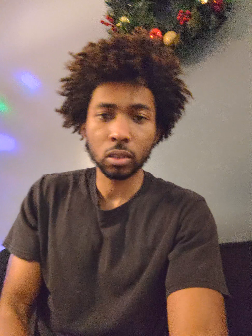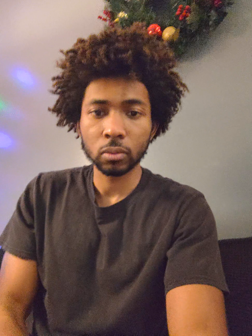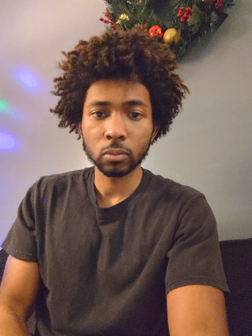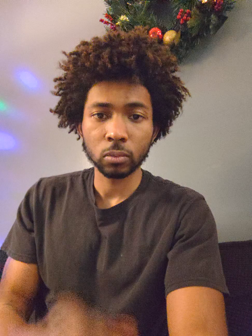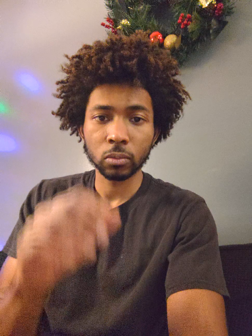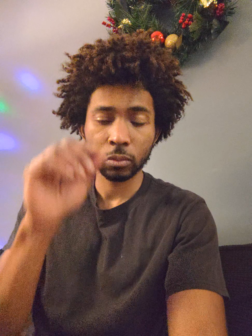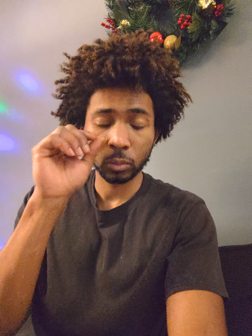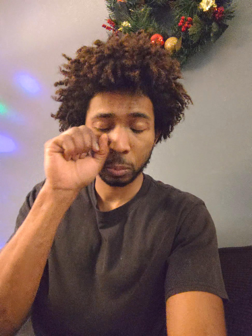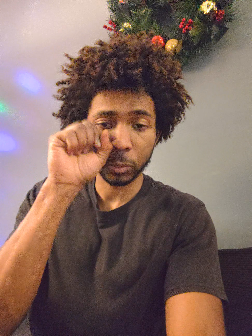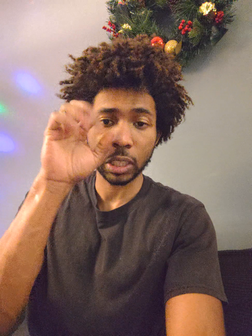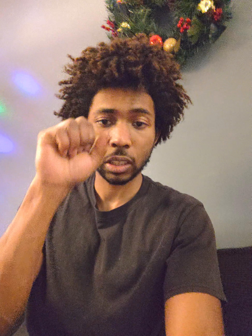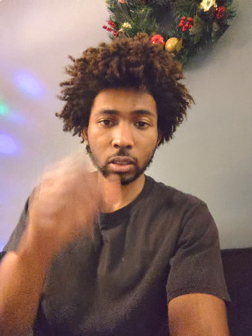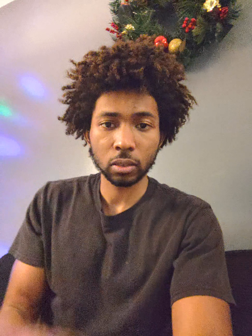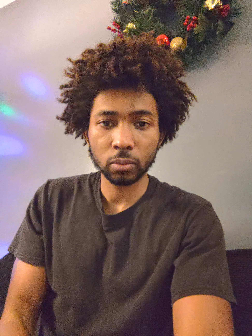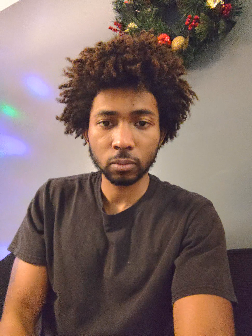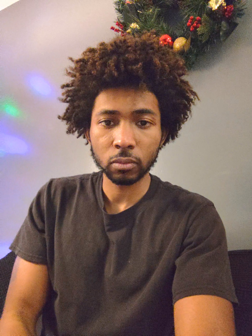awake